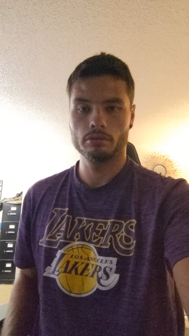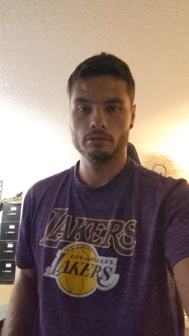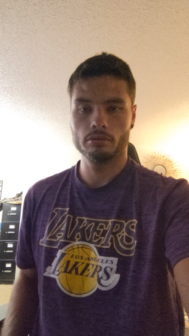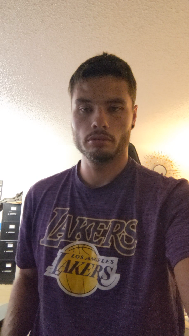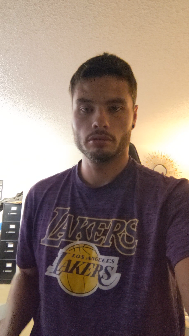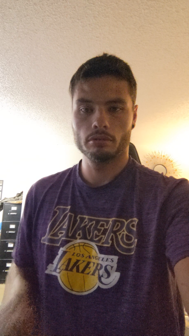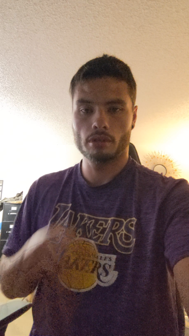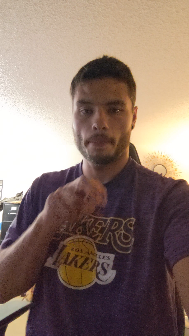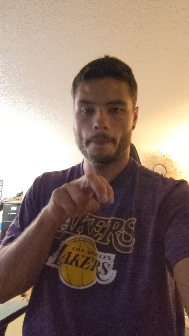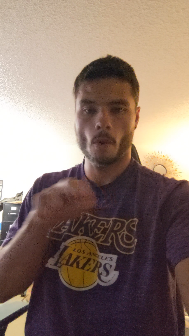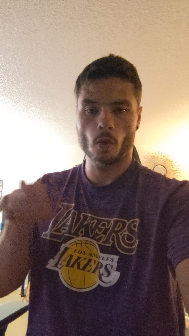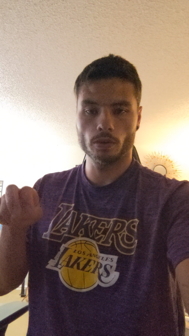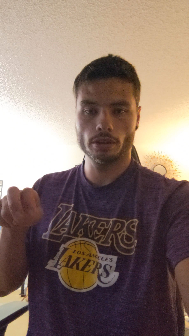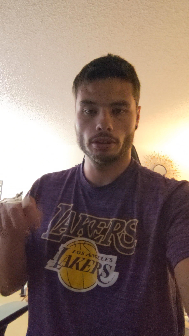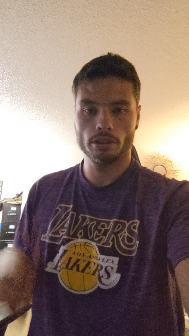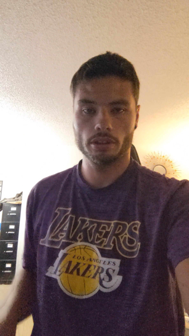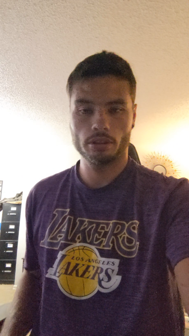porch